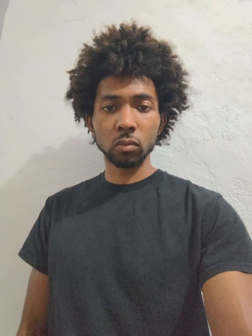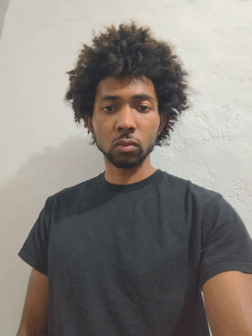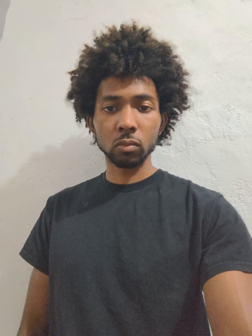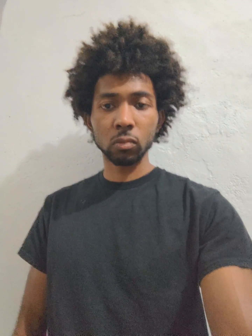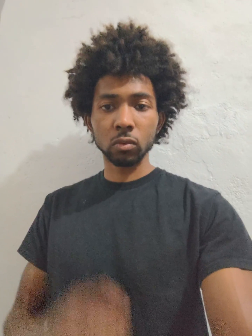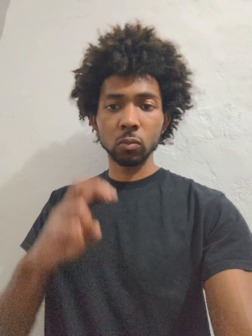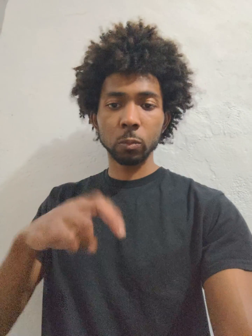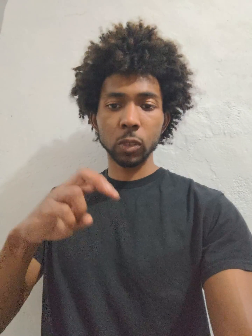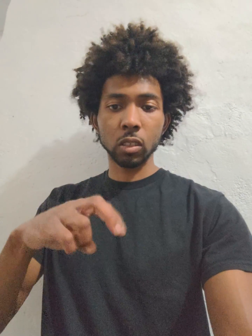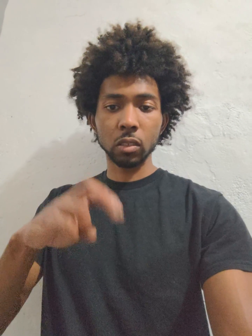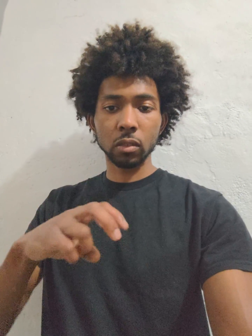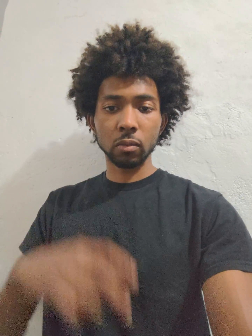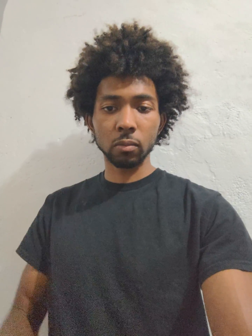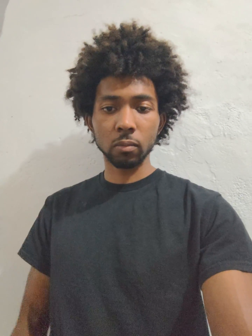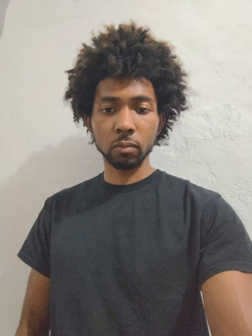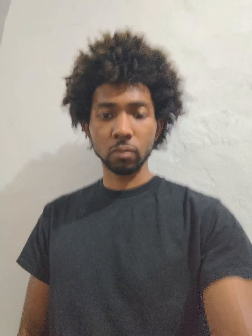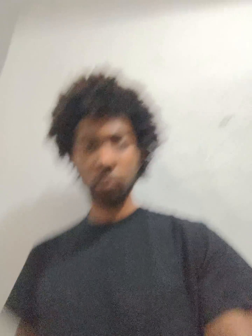potato